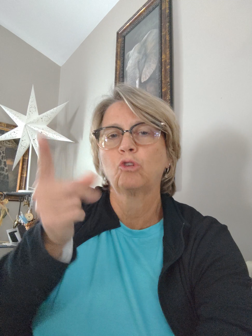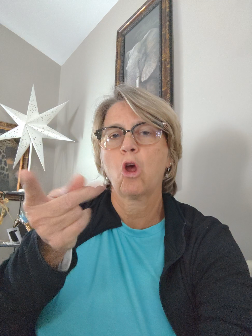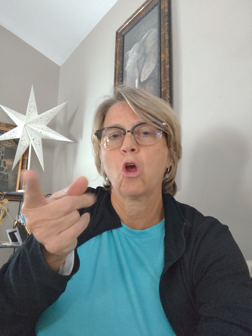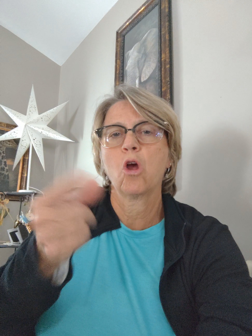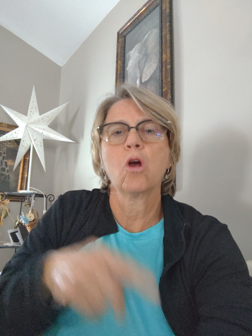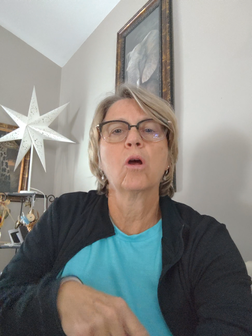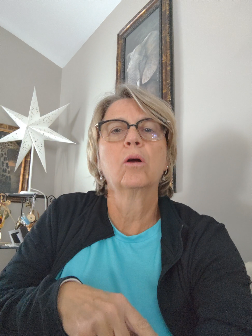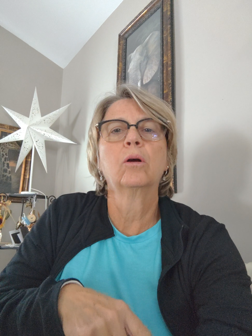dog